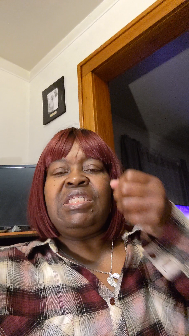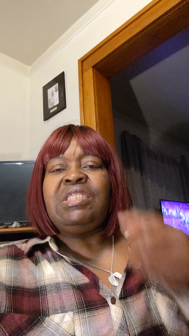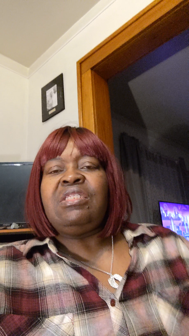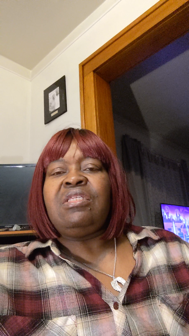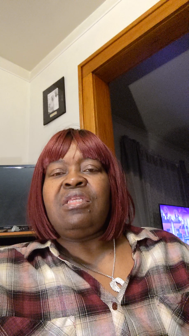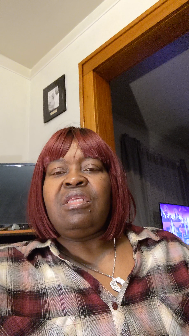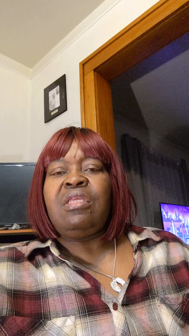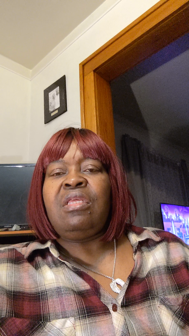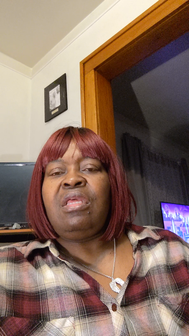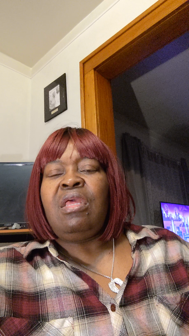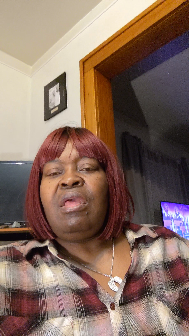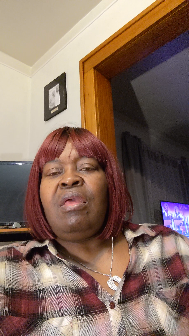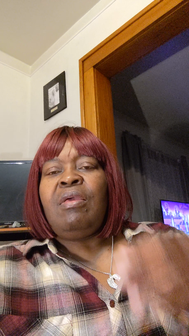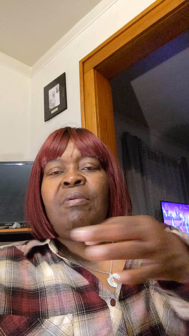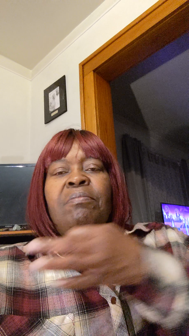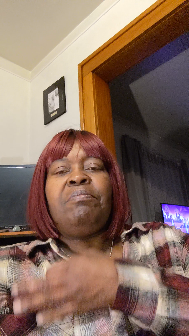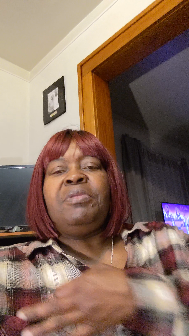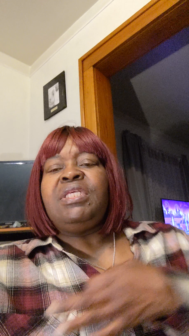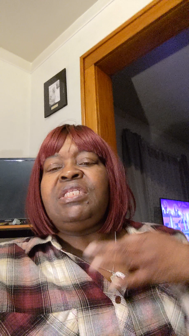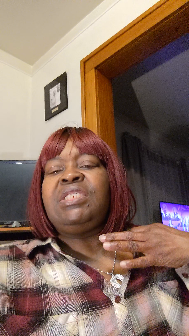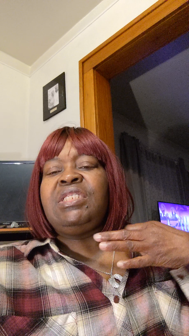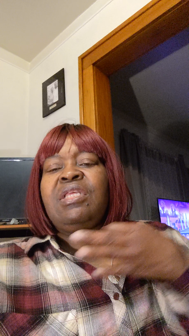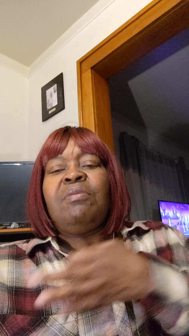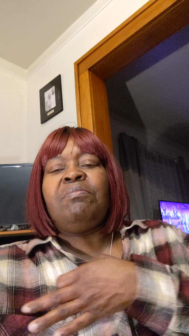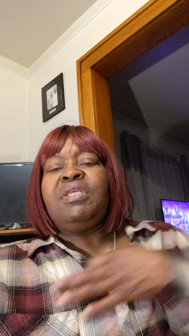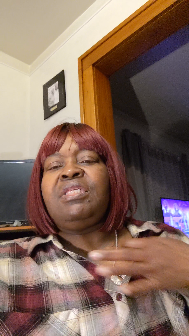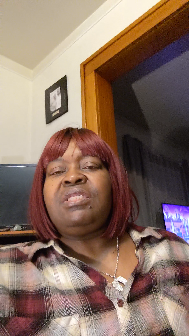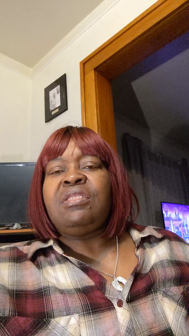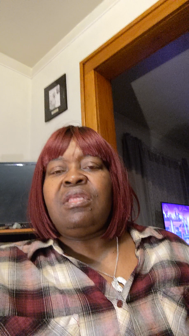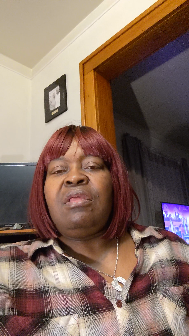beads